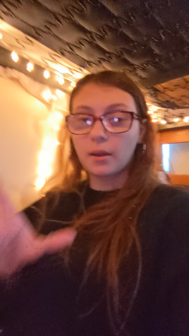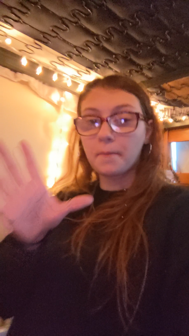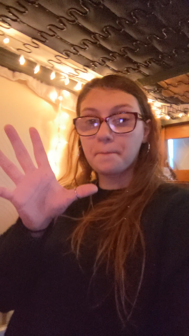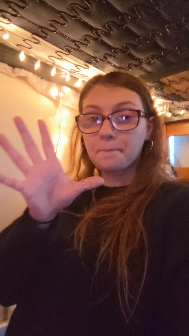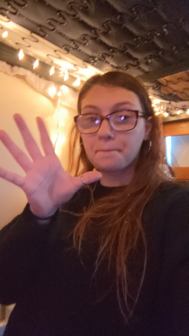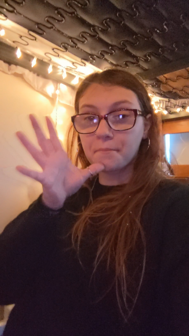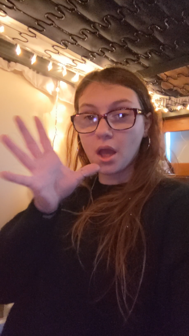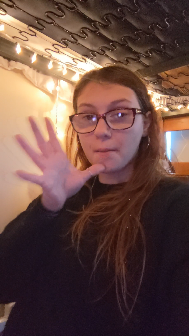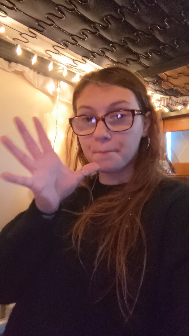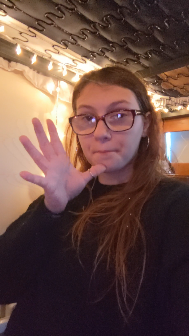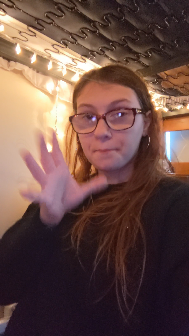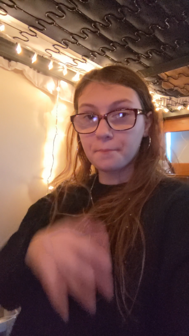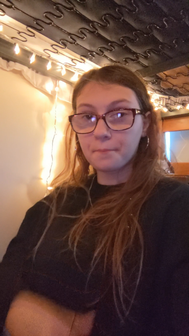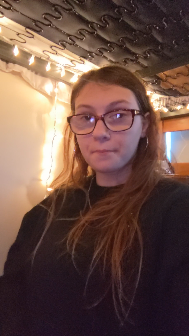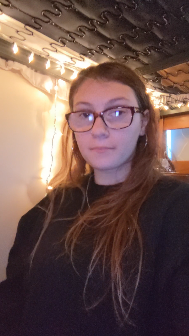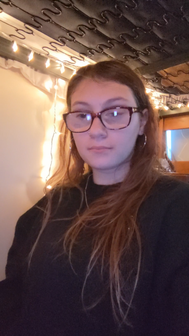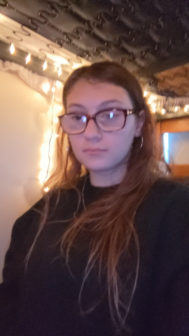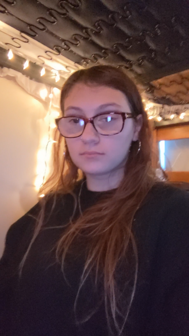mommy